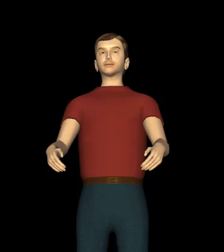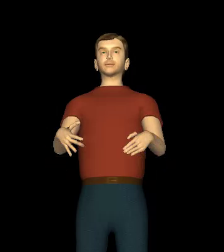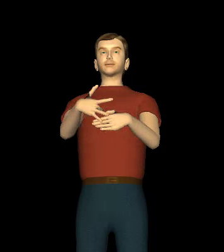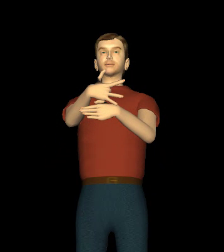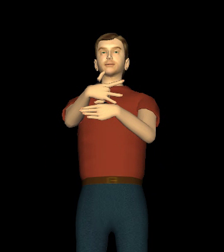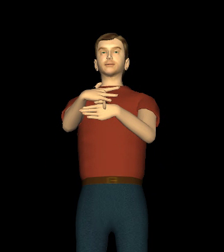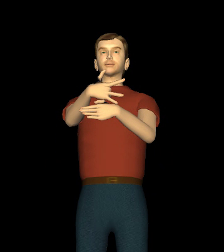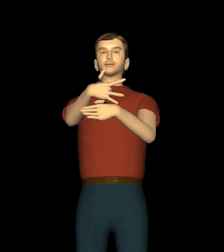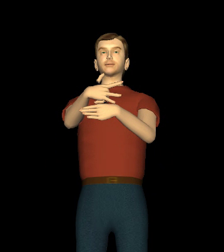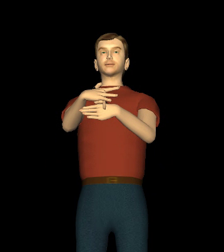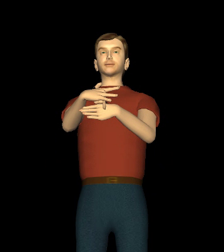تأخر